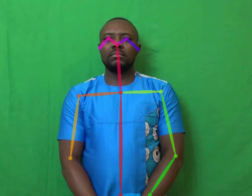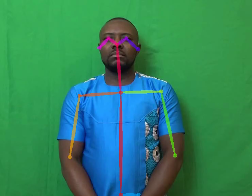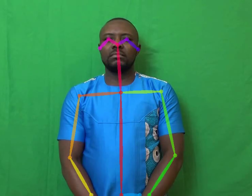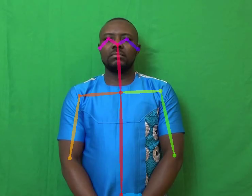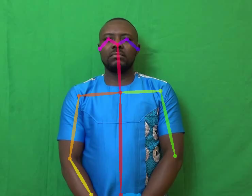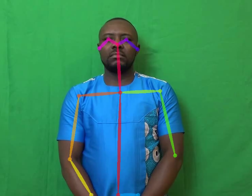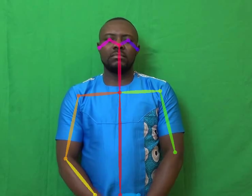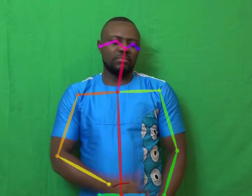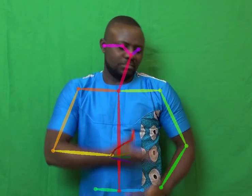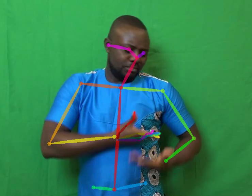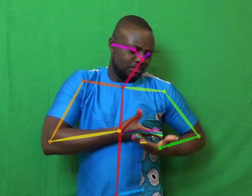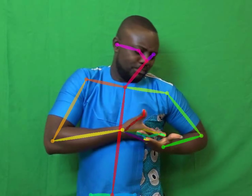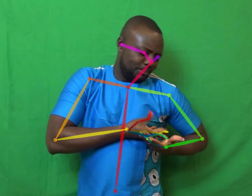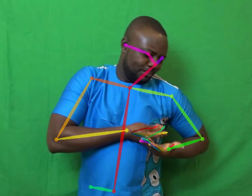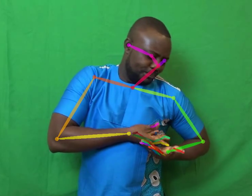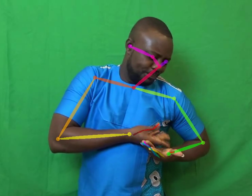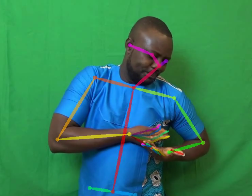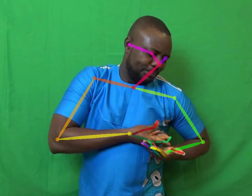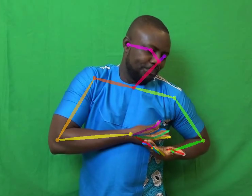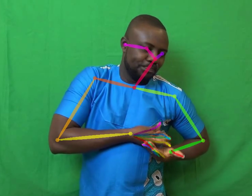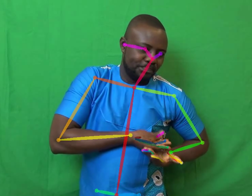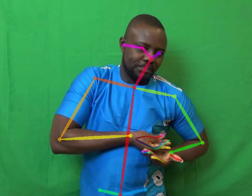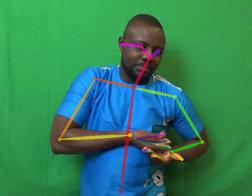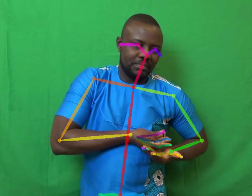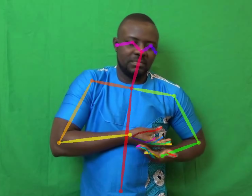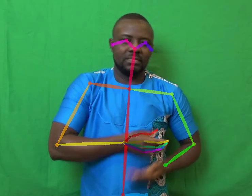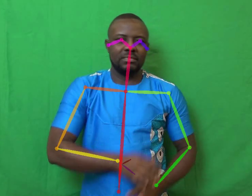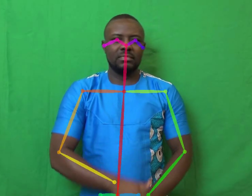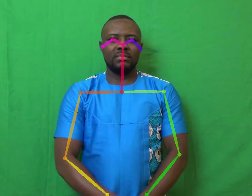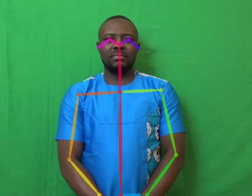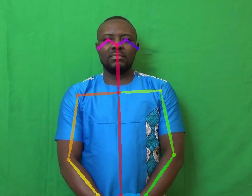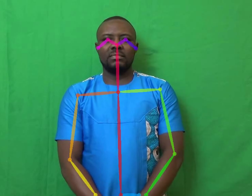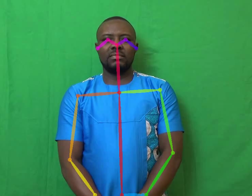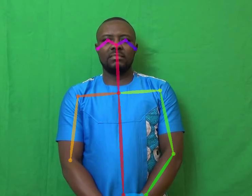breastfeed